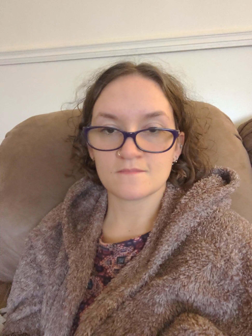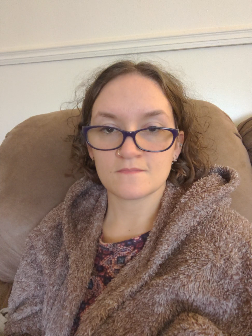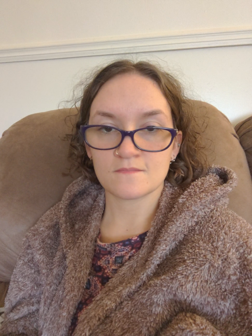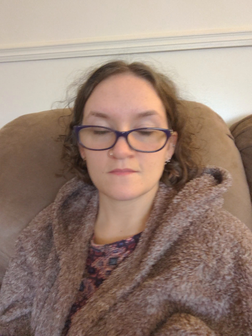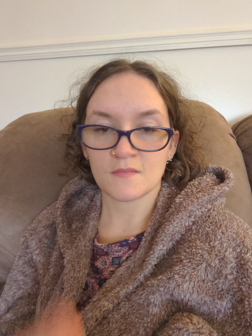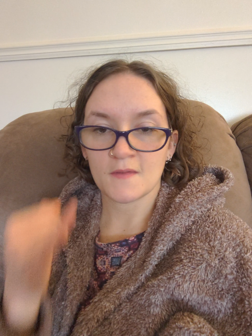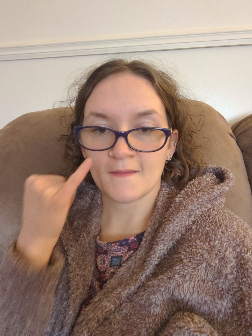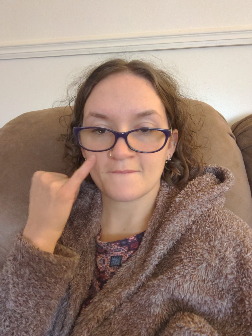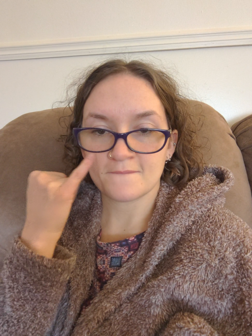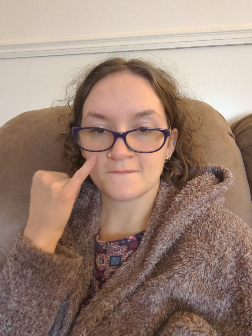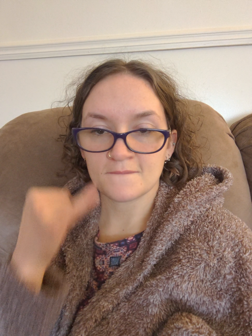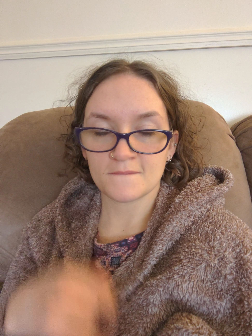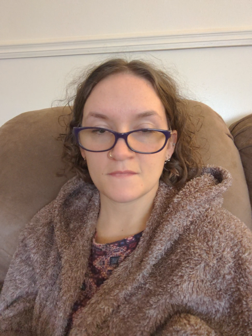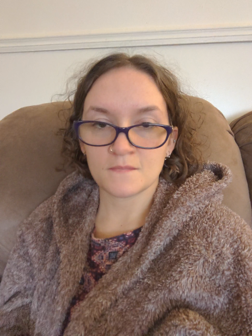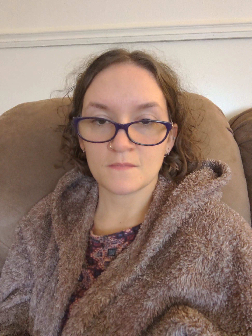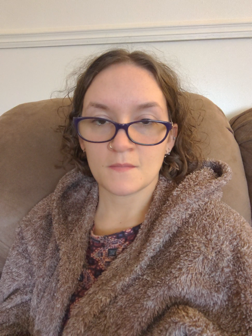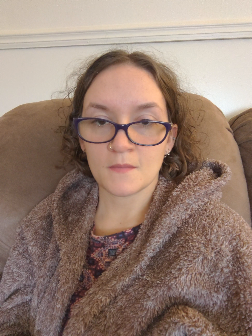if